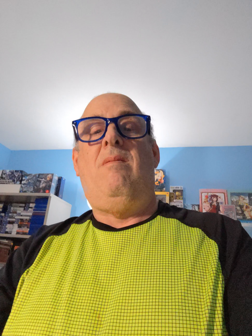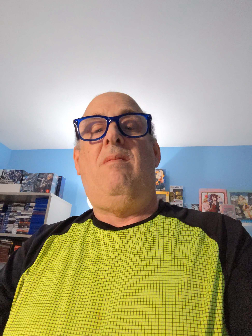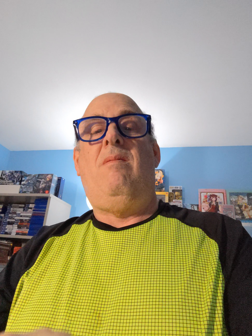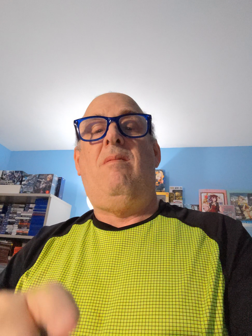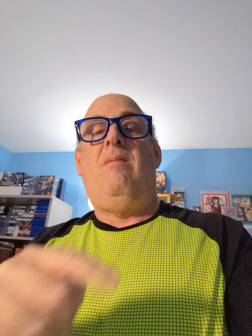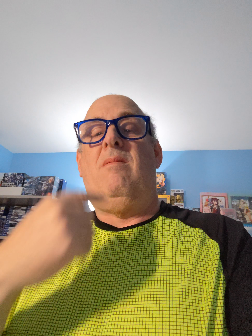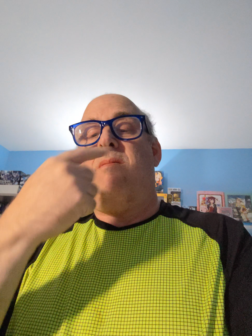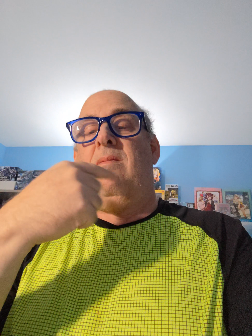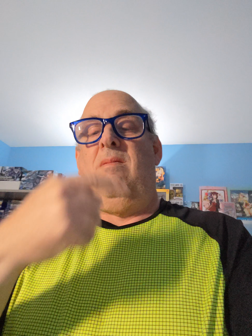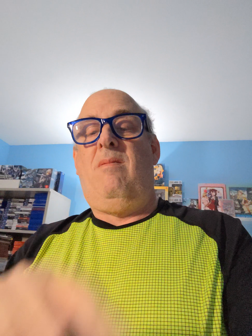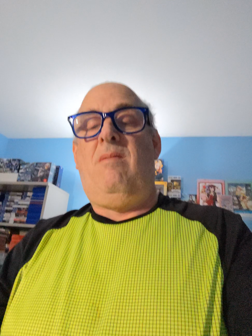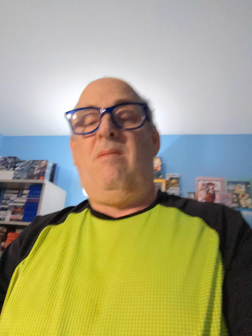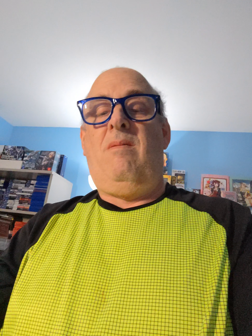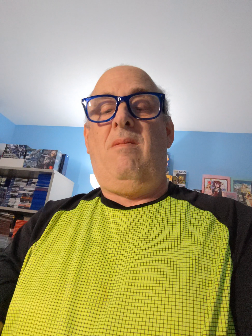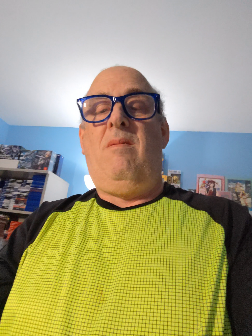mouth